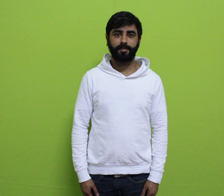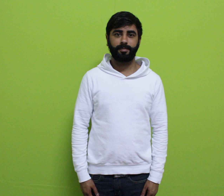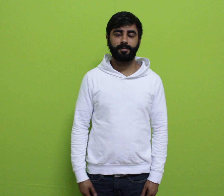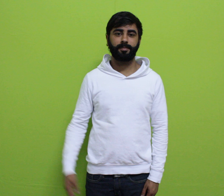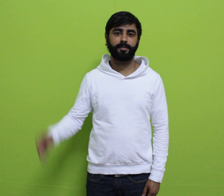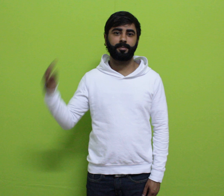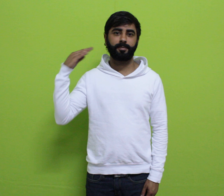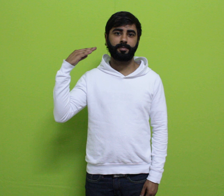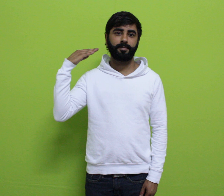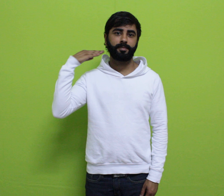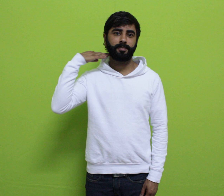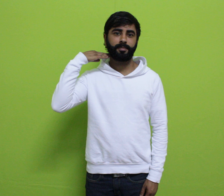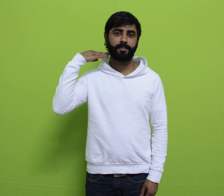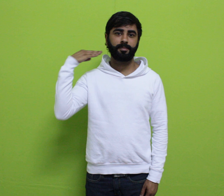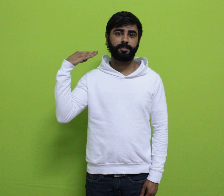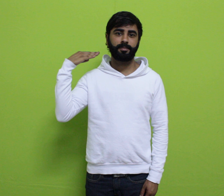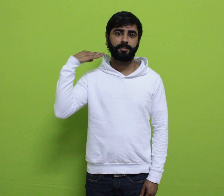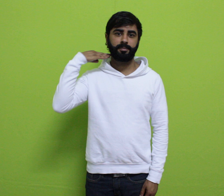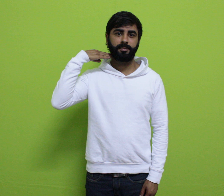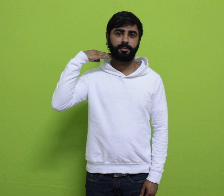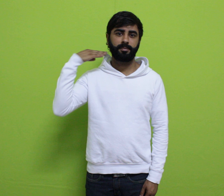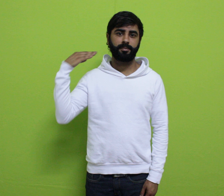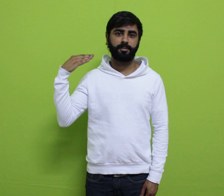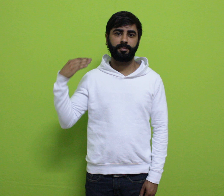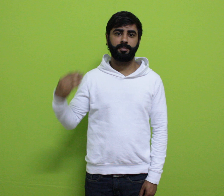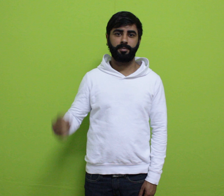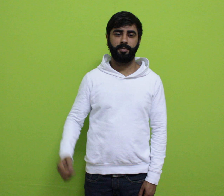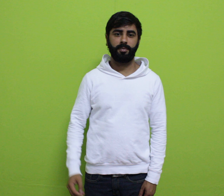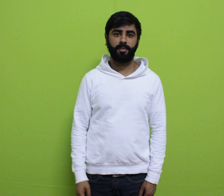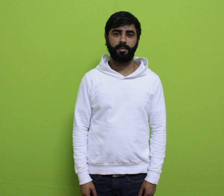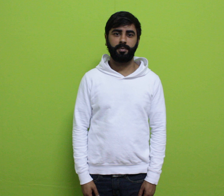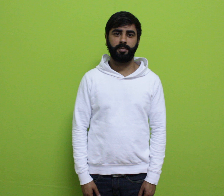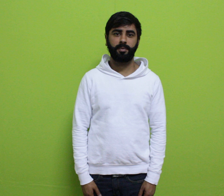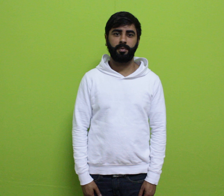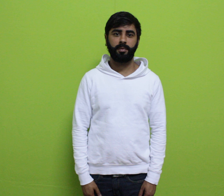banco